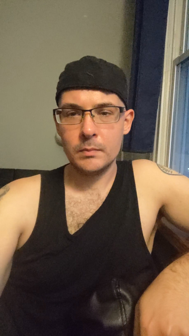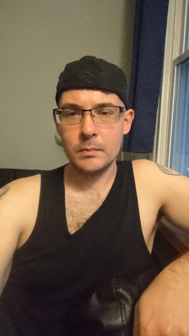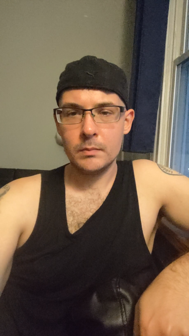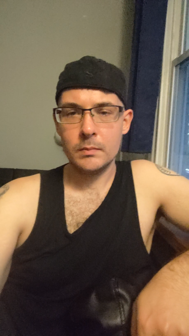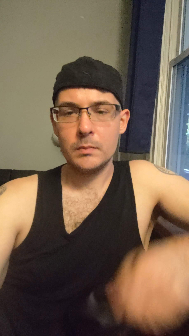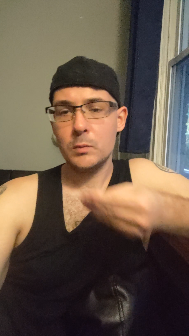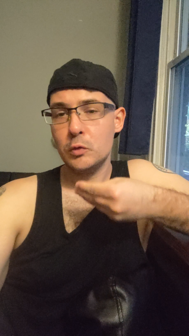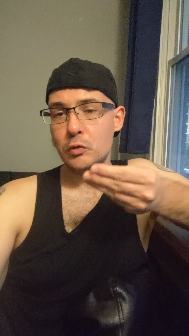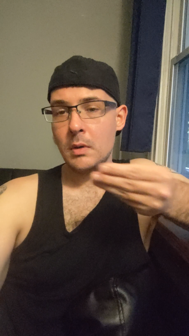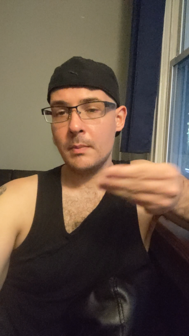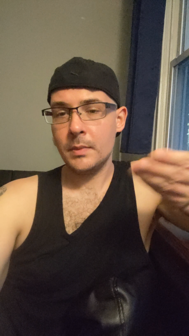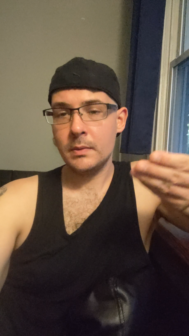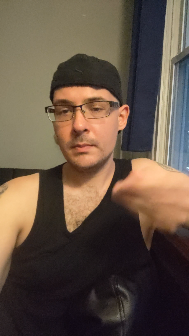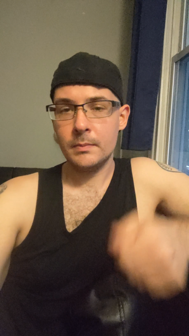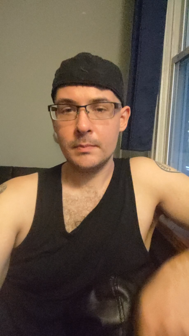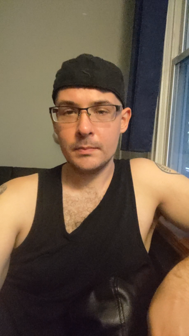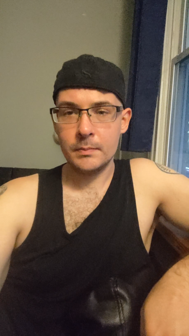shopping